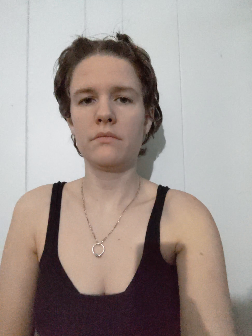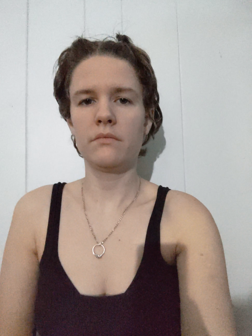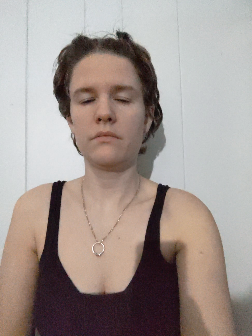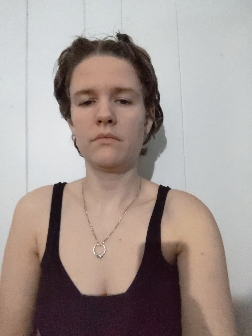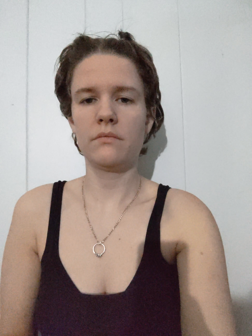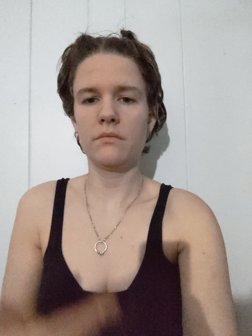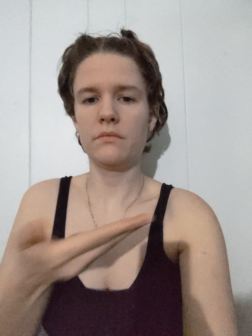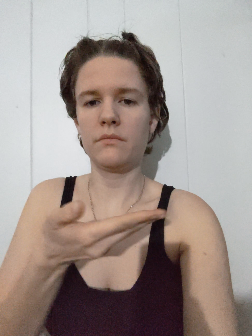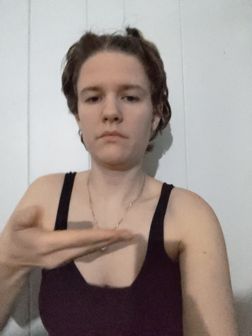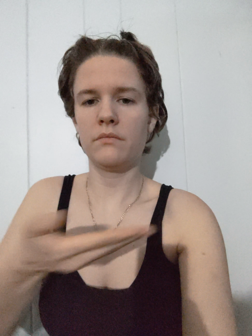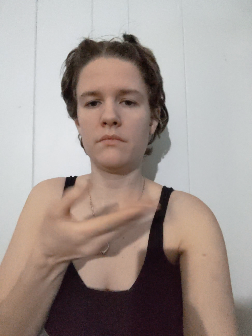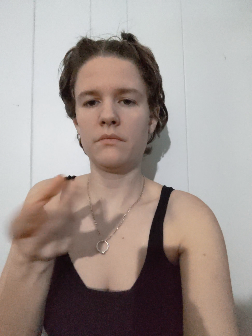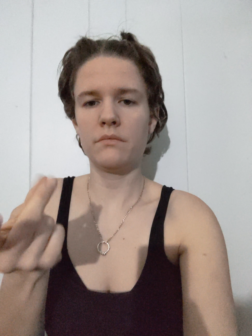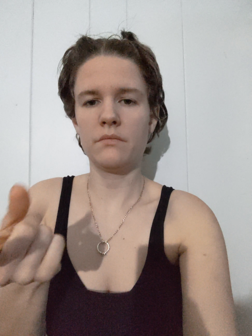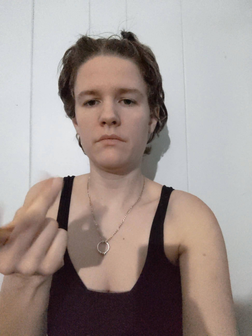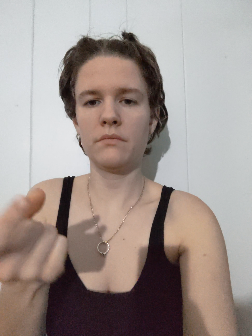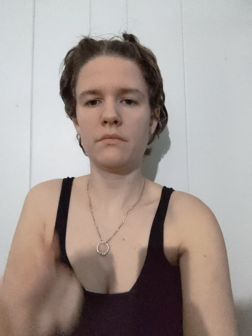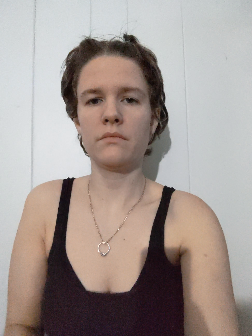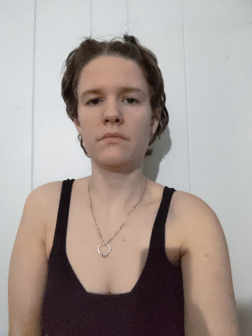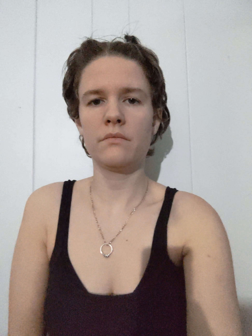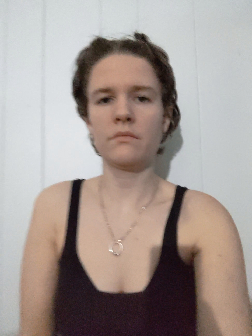puppy